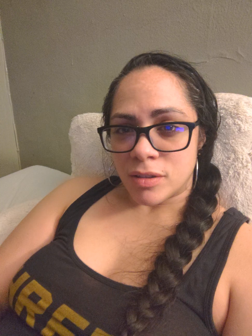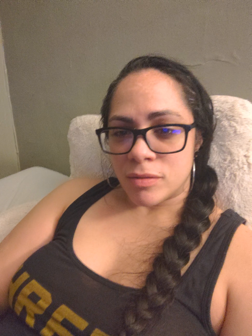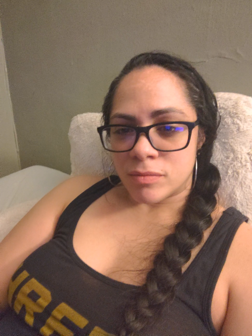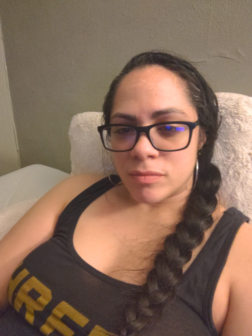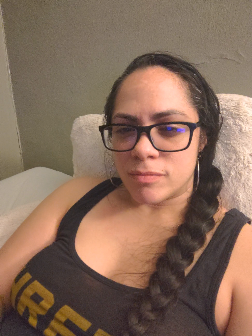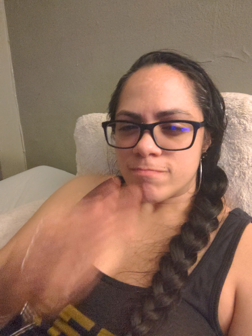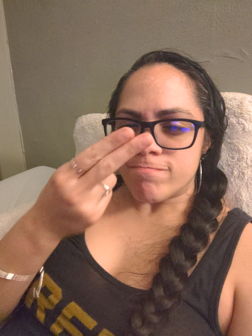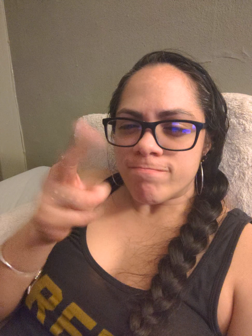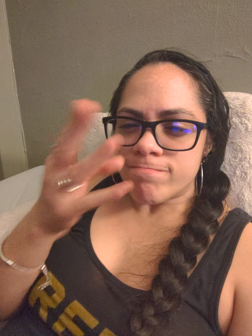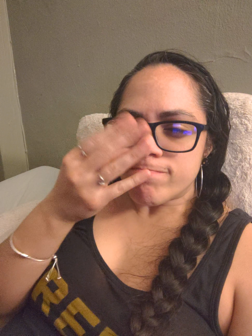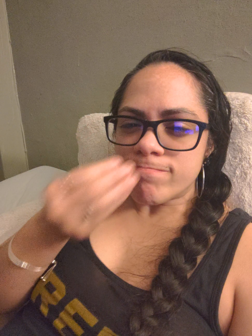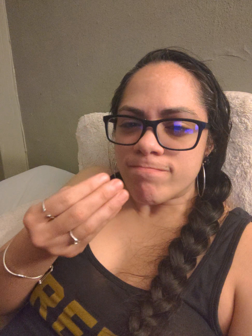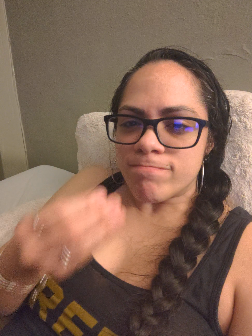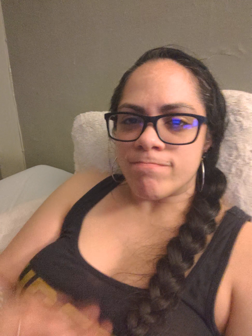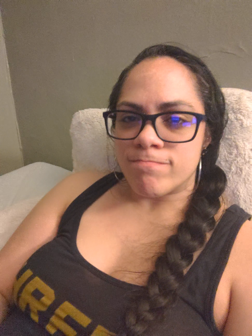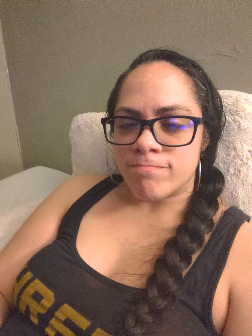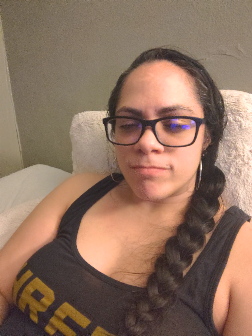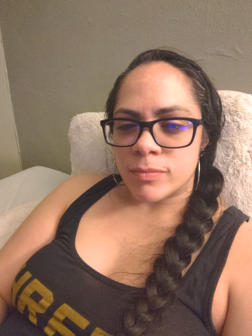nap